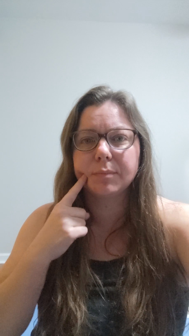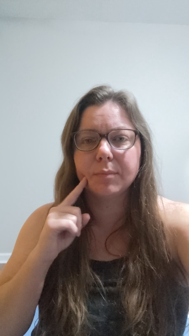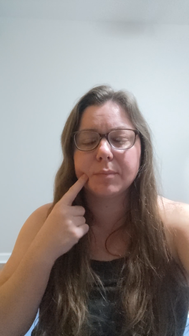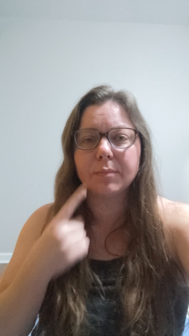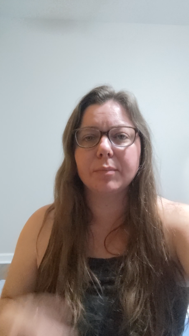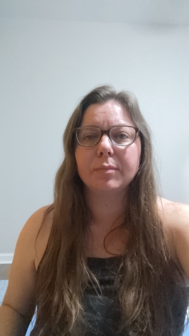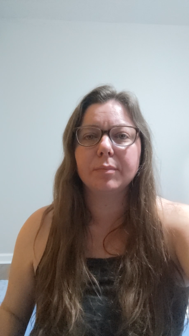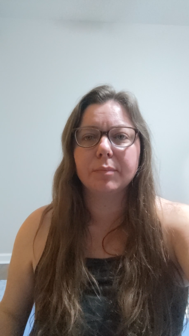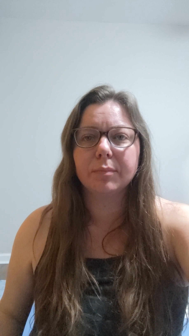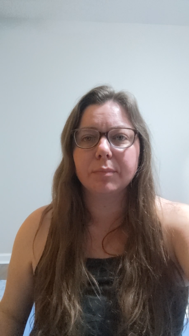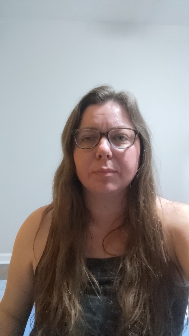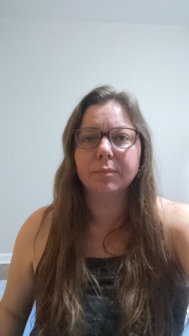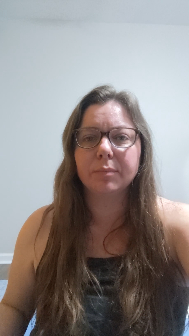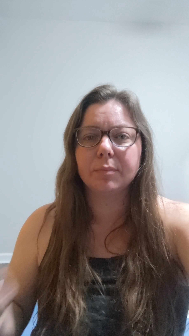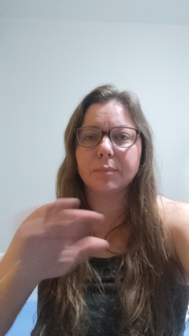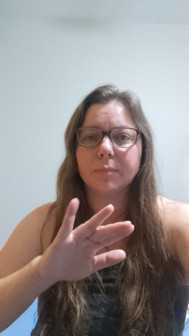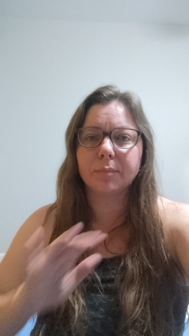cover